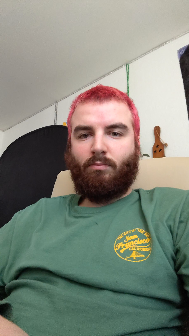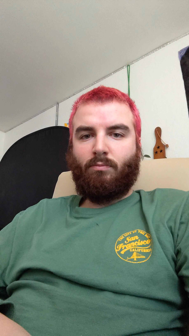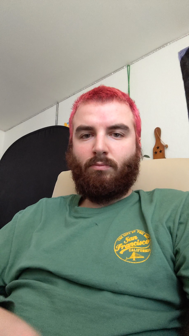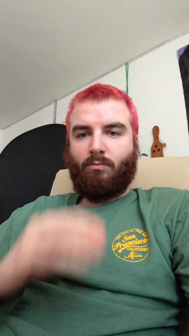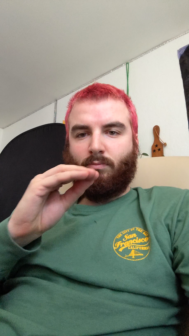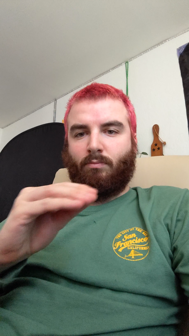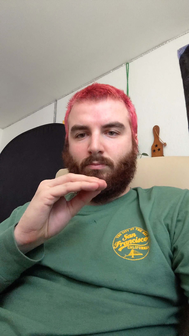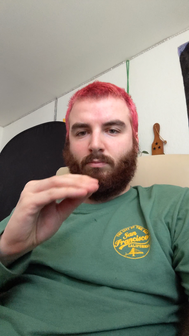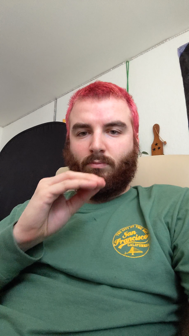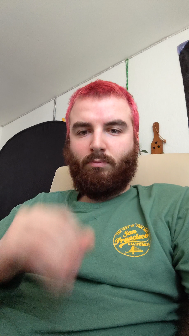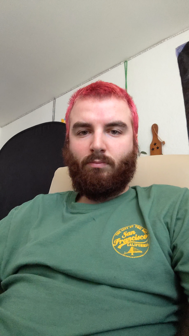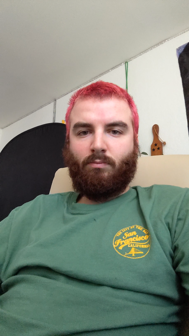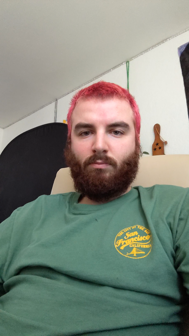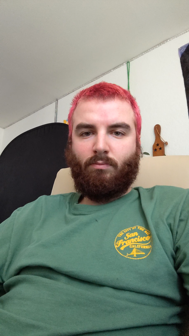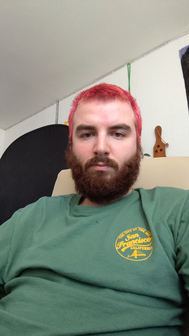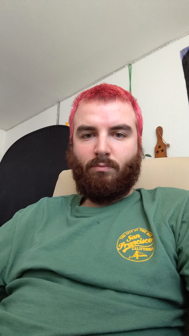fix